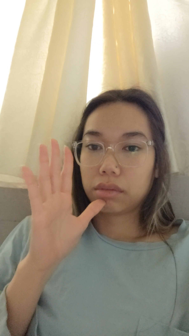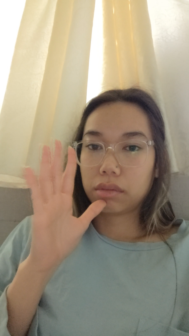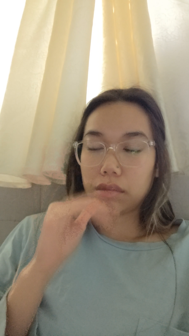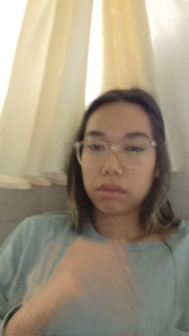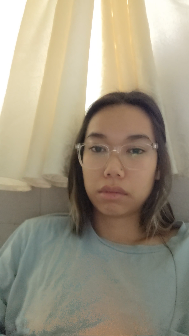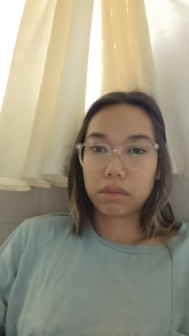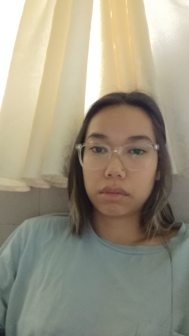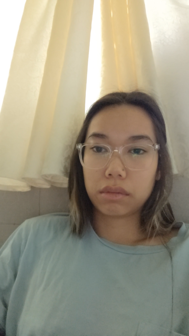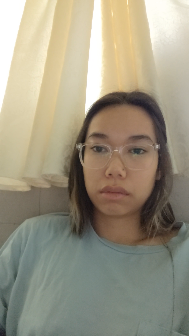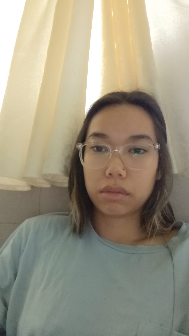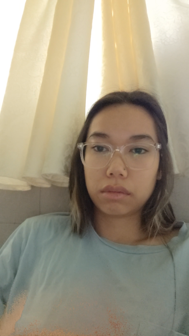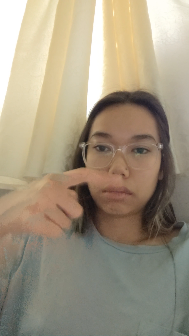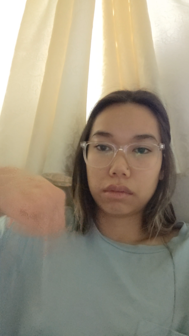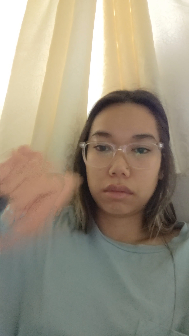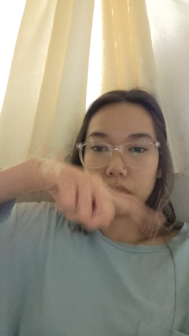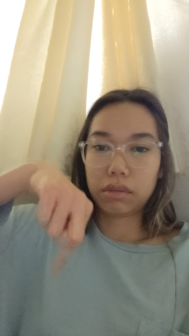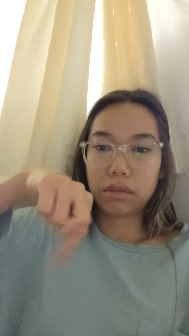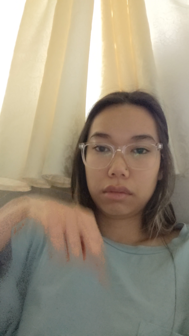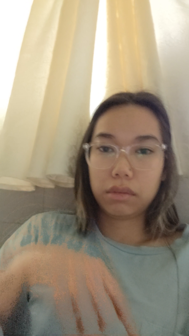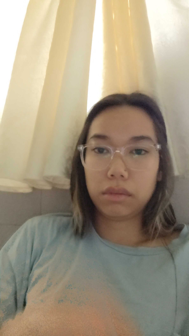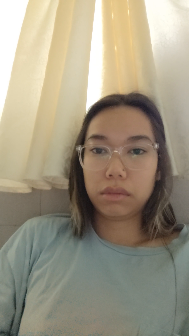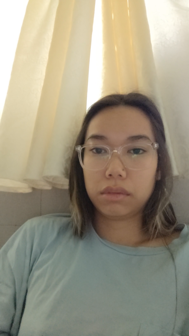around